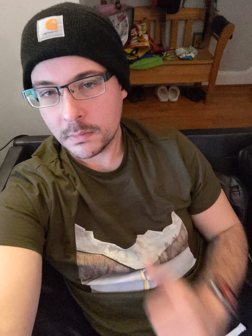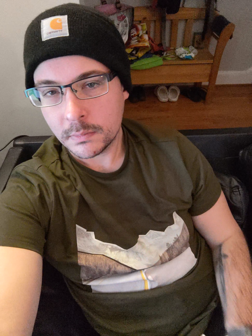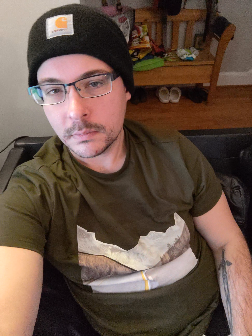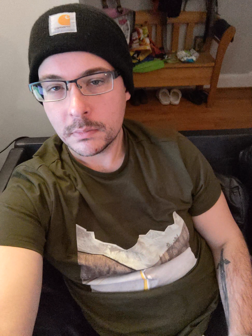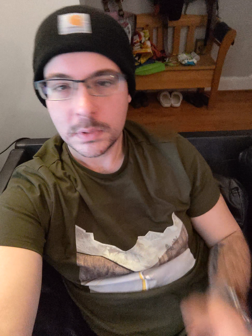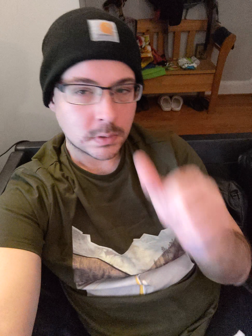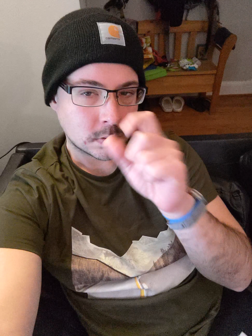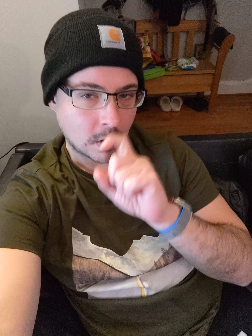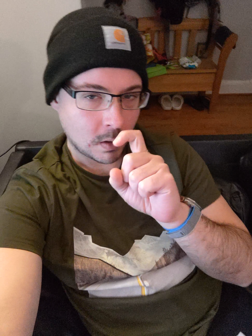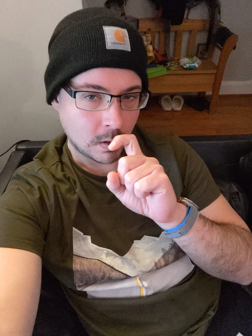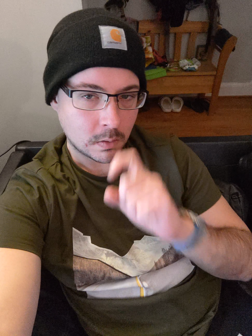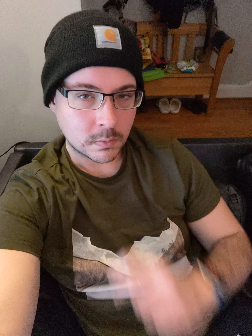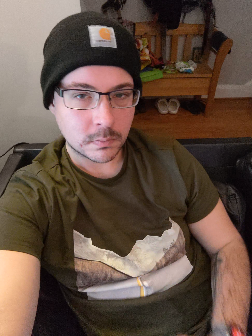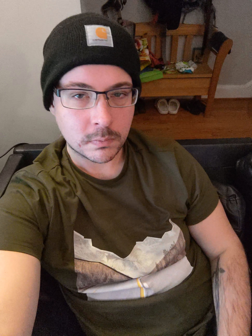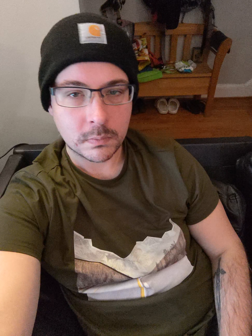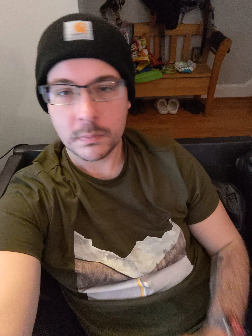doll